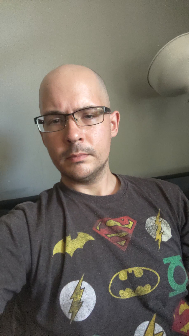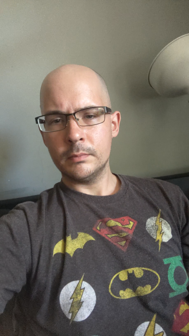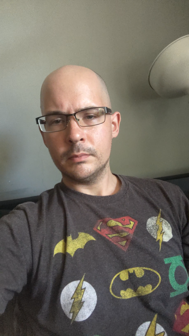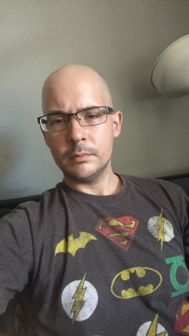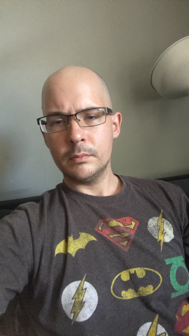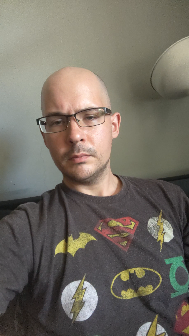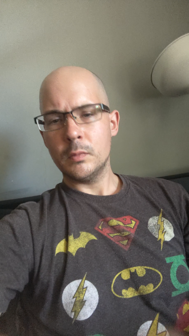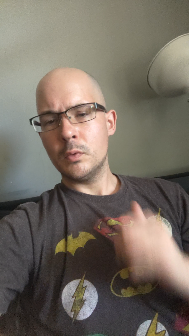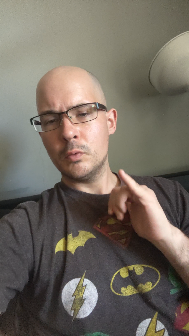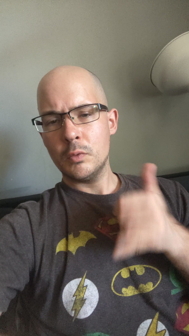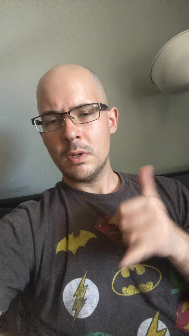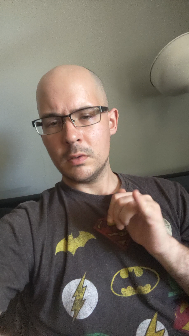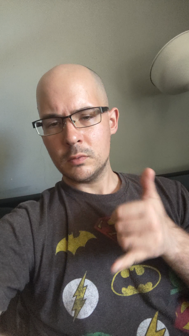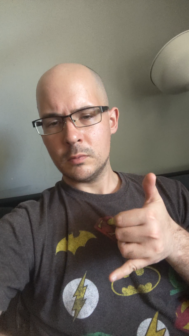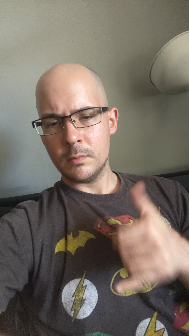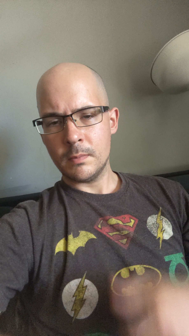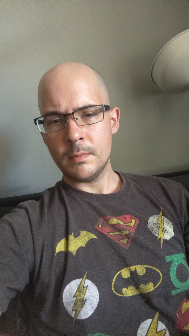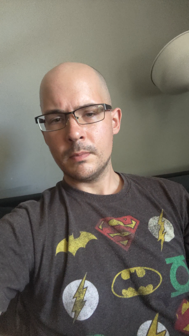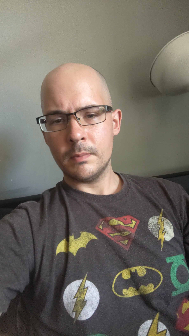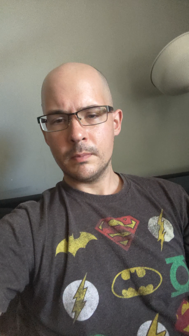rocking chair